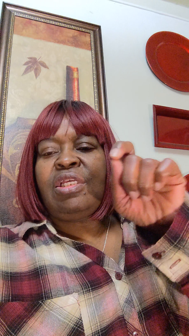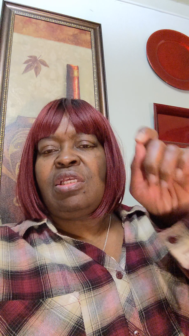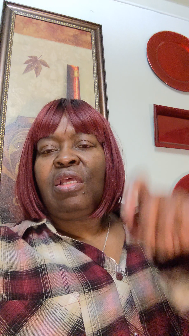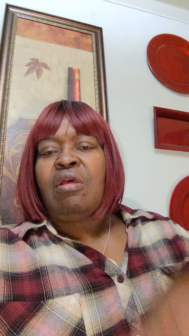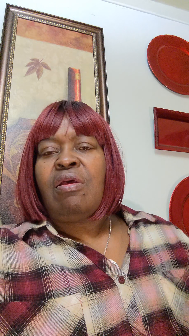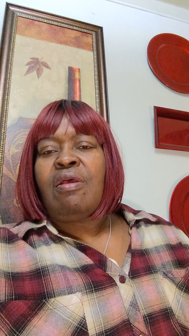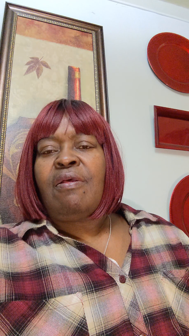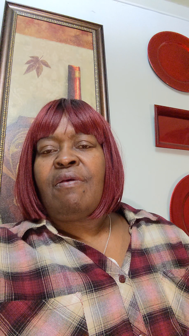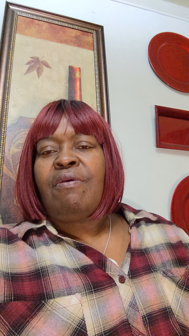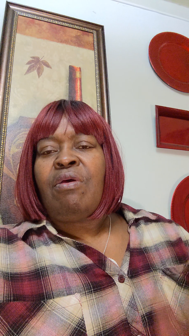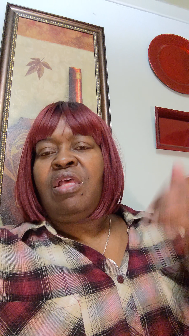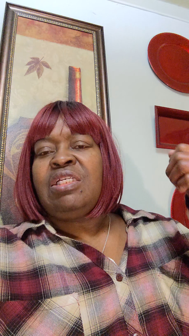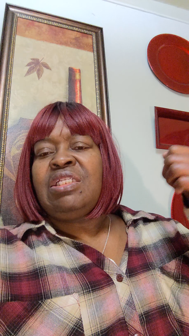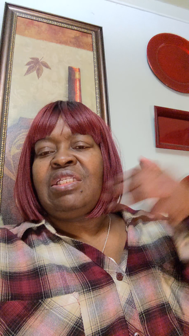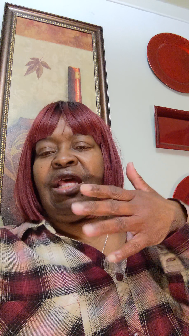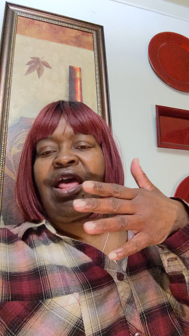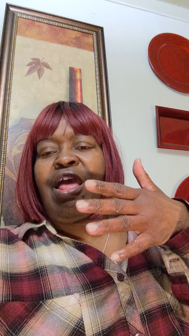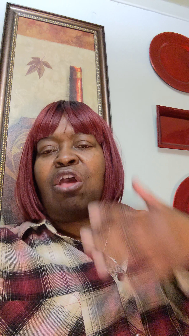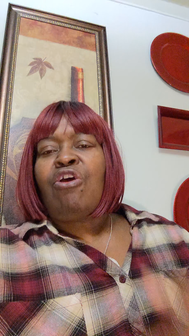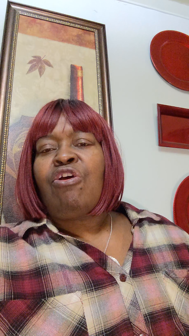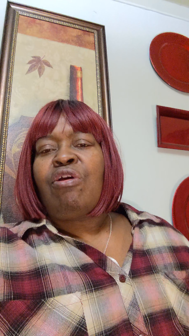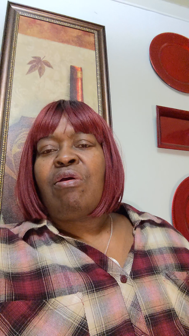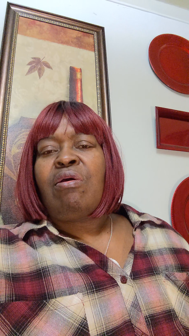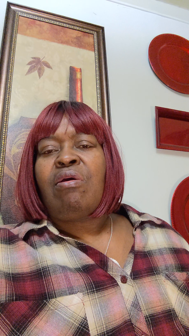scared